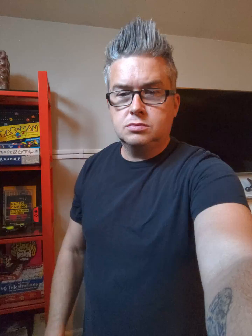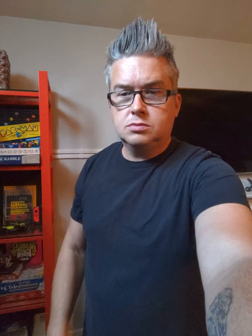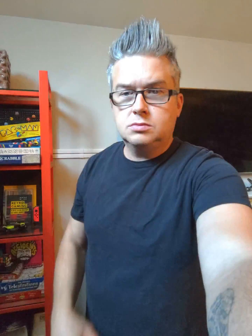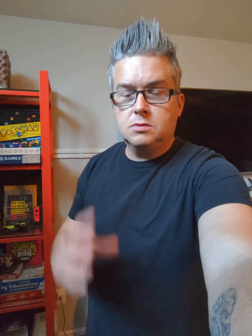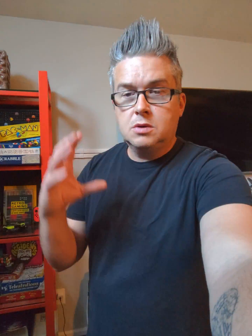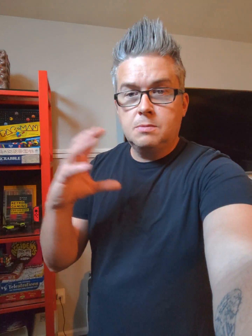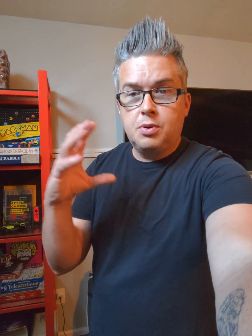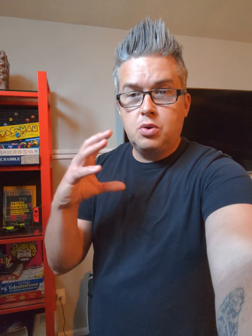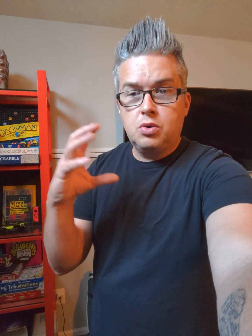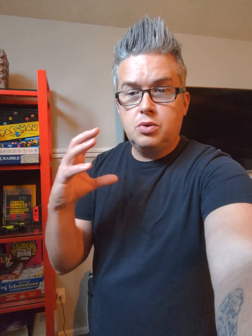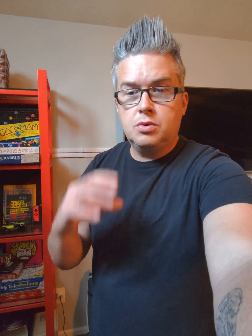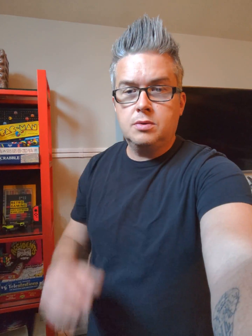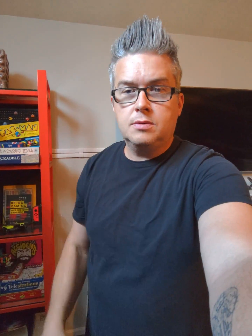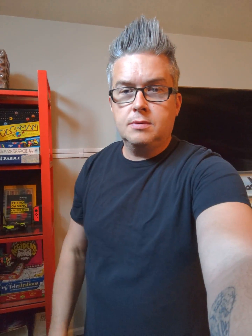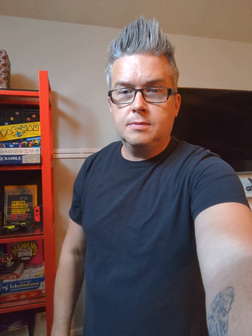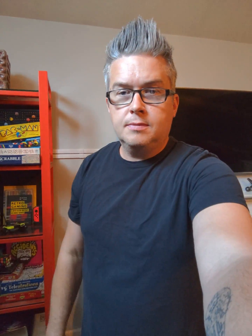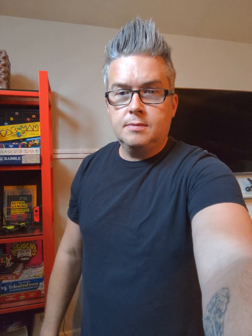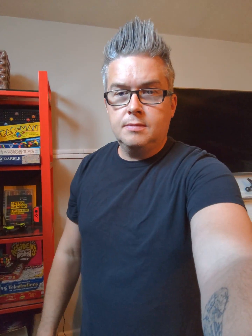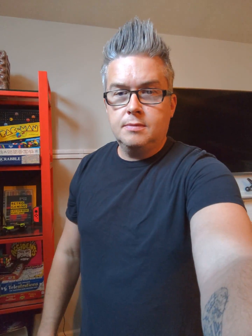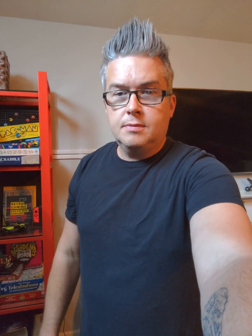ball